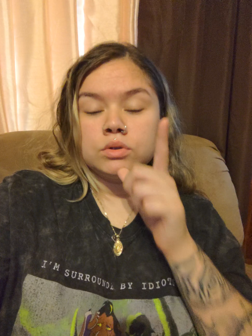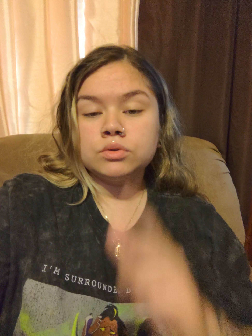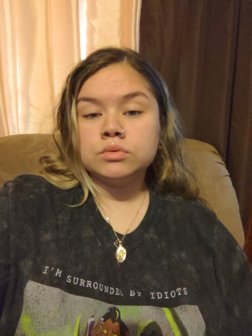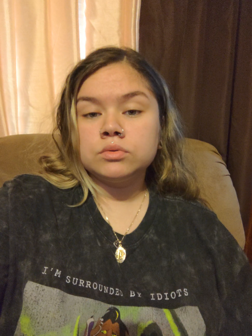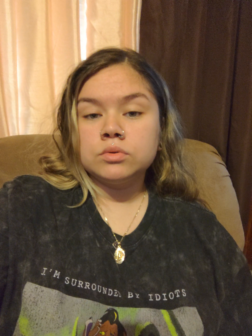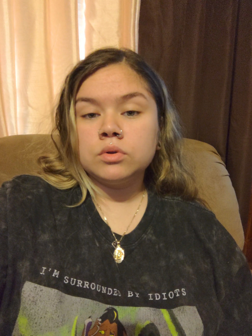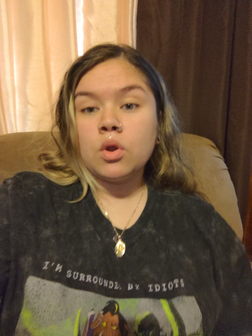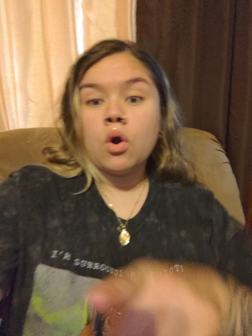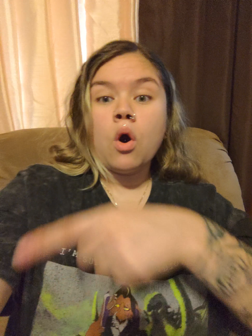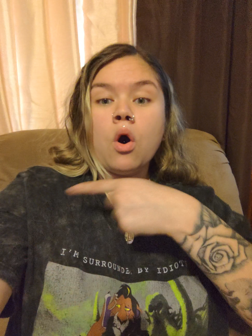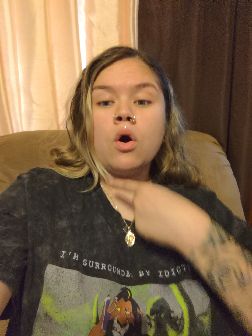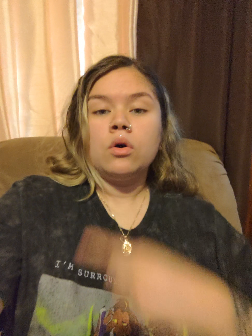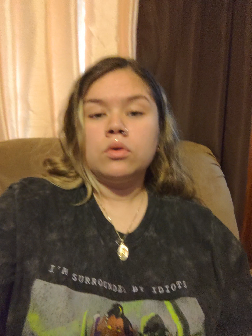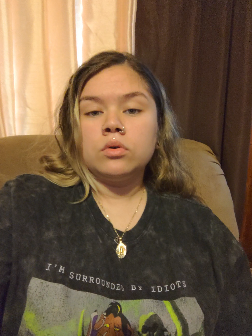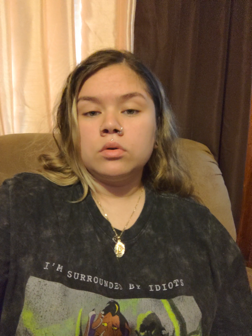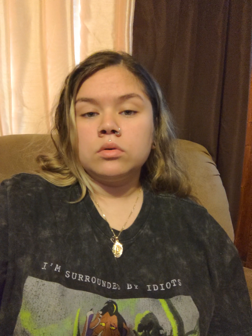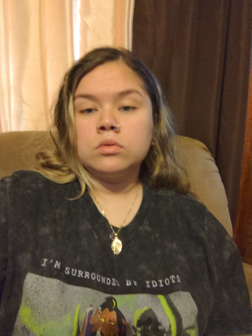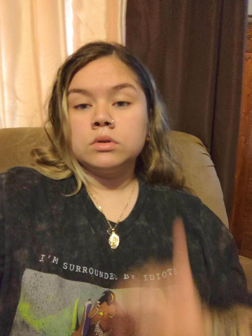long